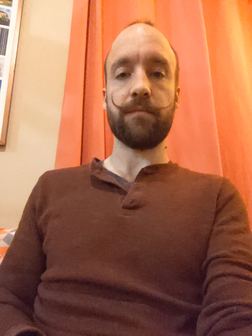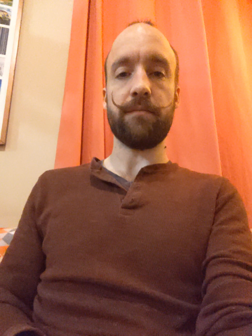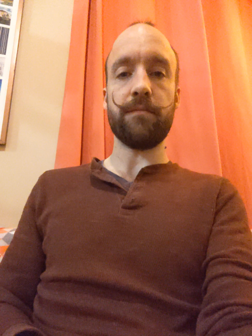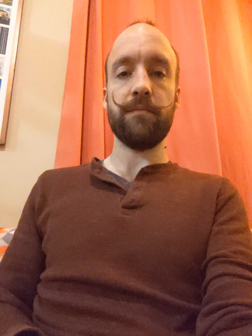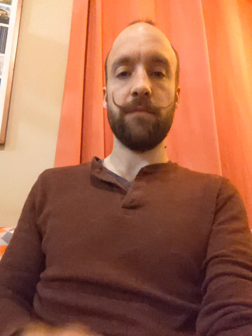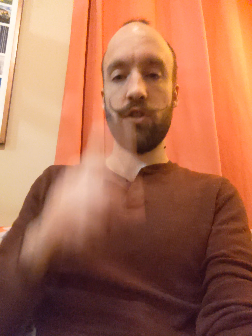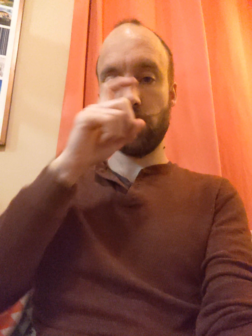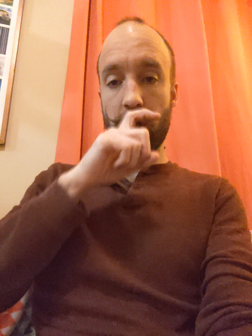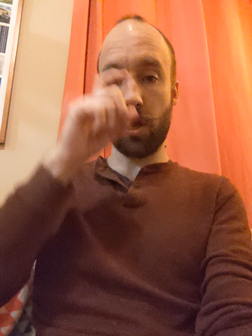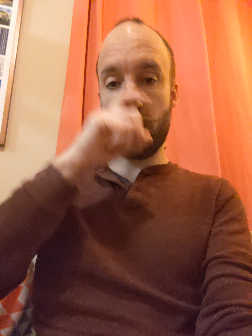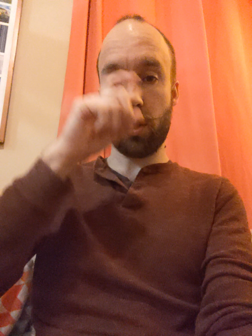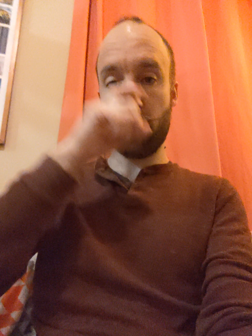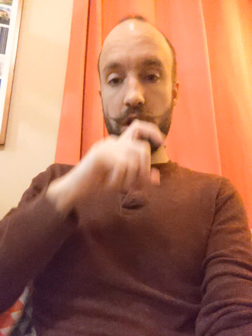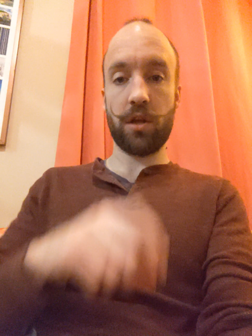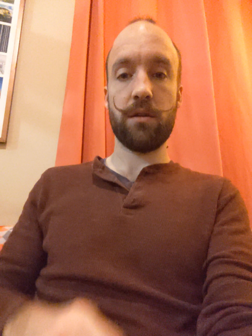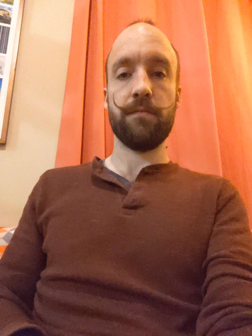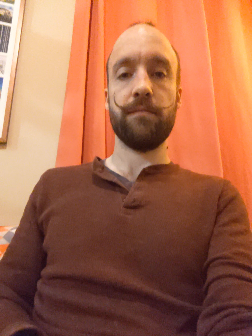doll